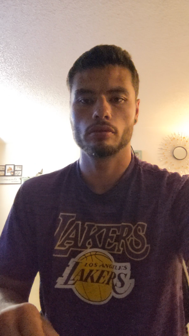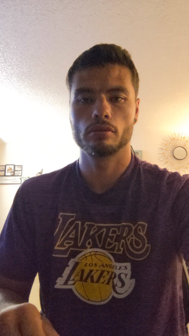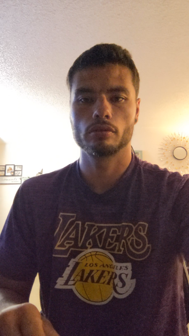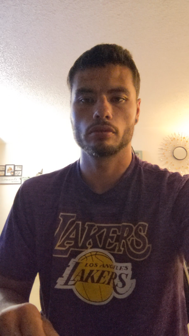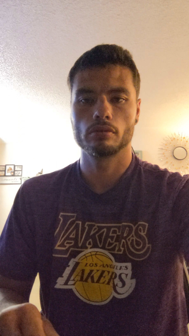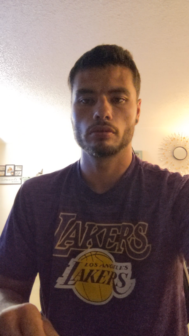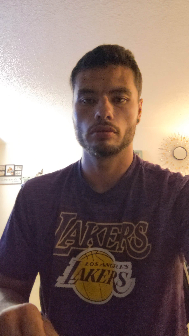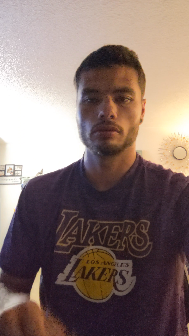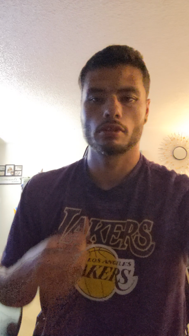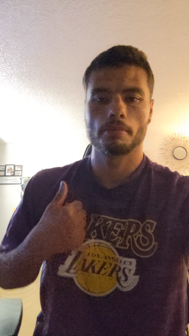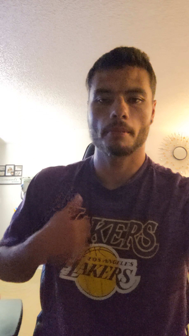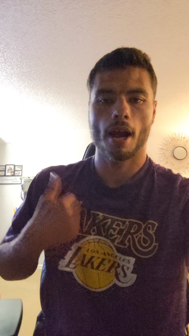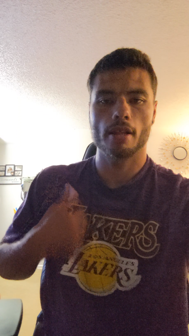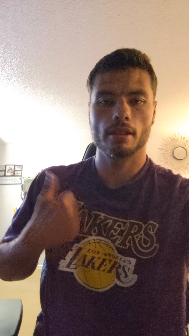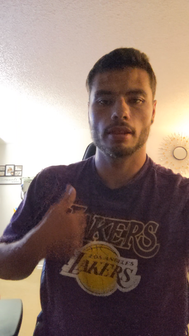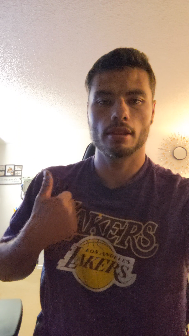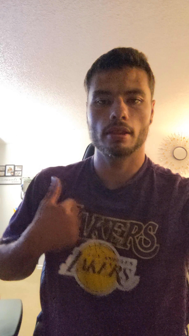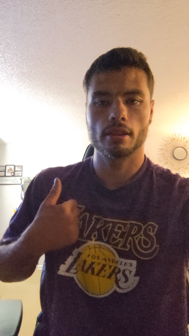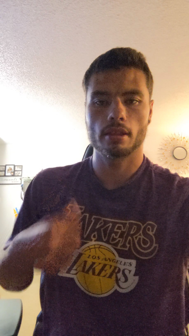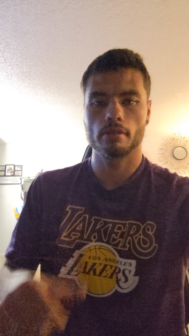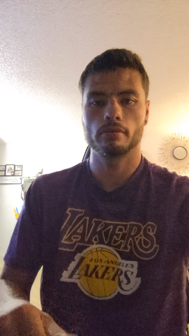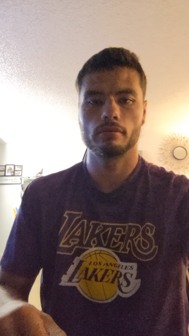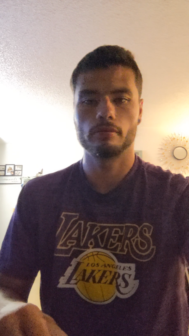bathtub